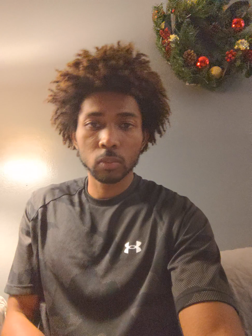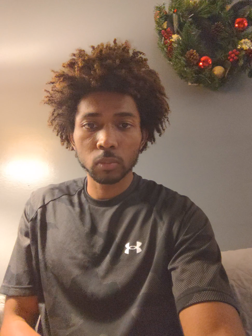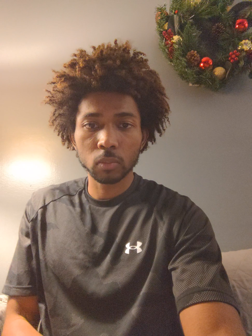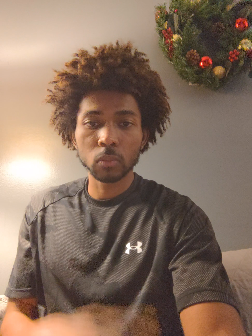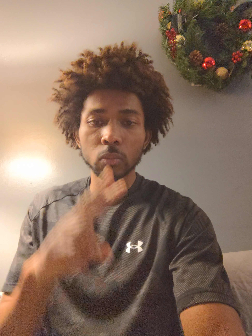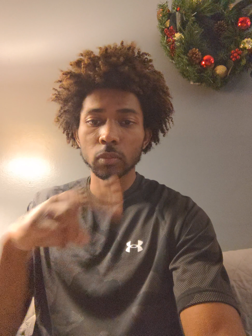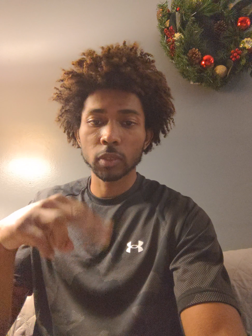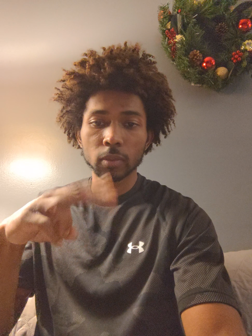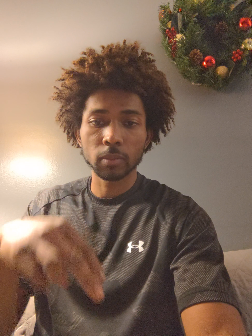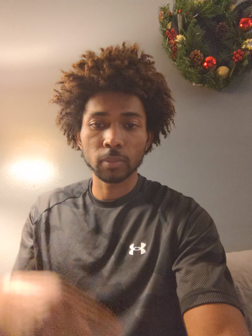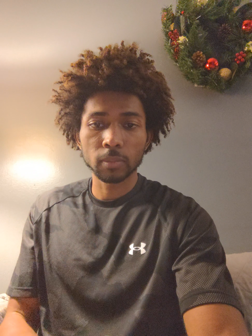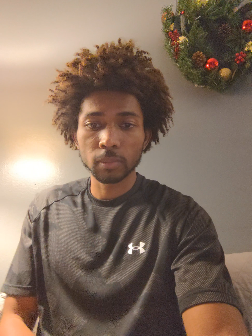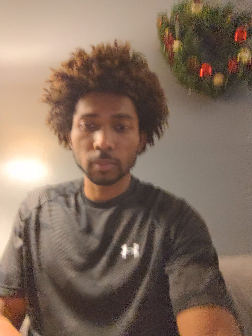read